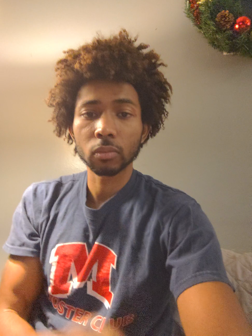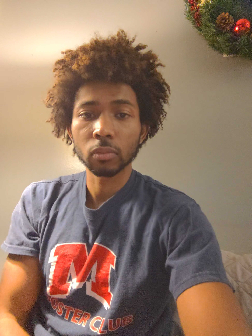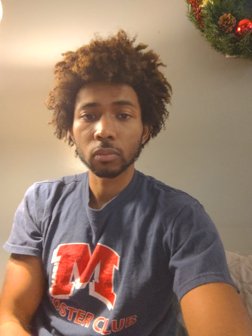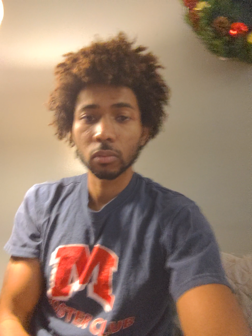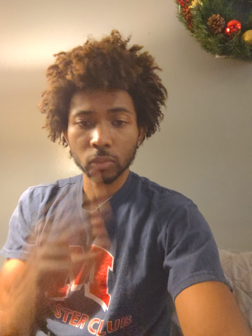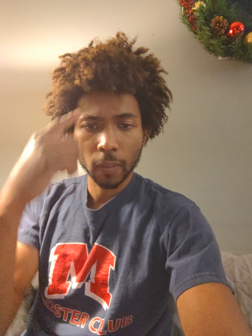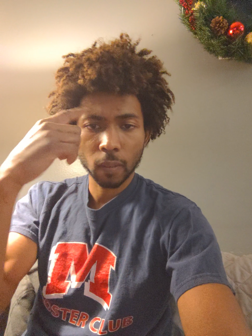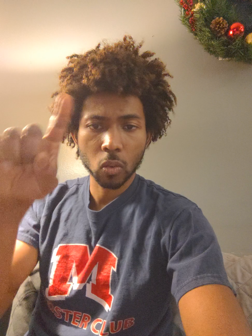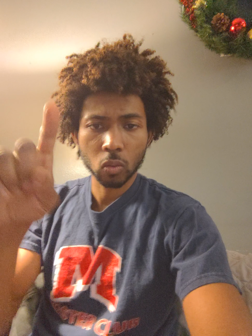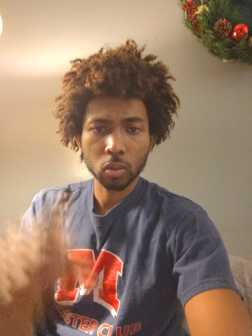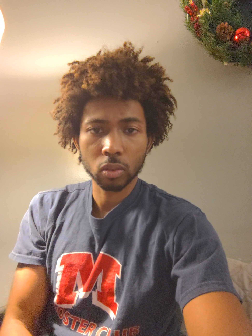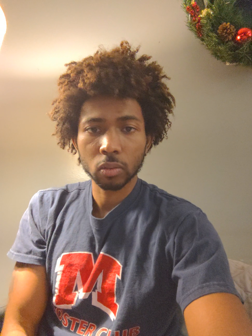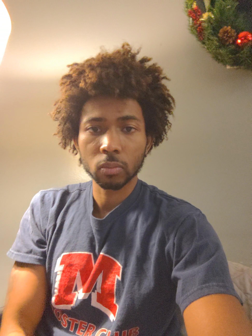for